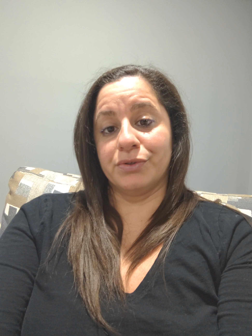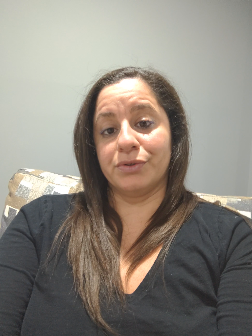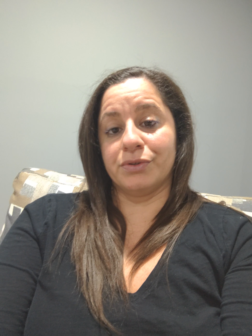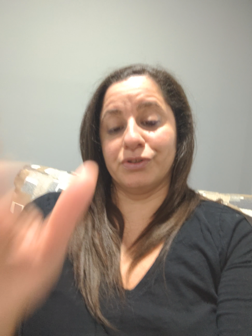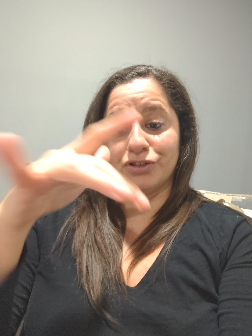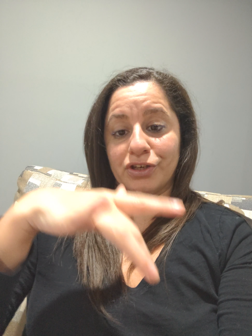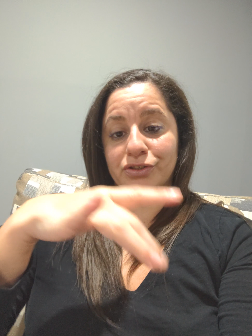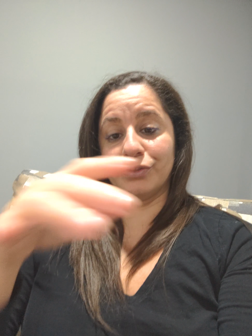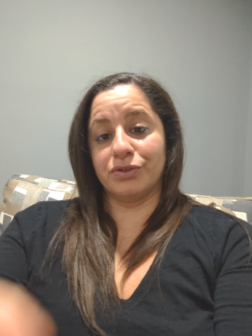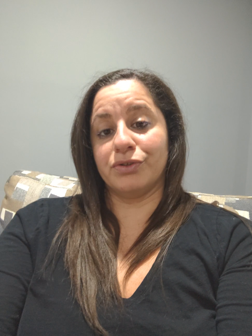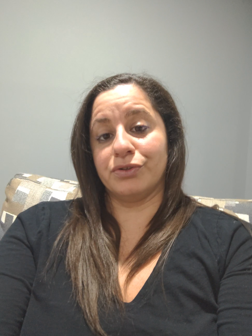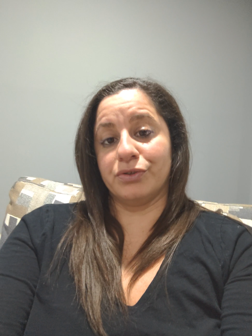touch